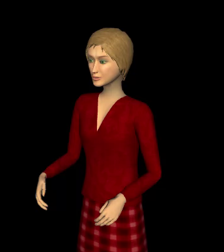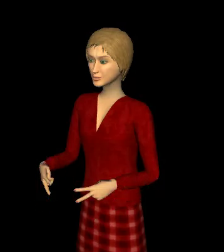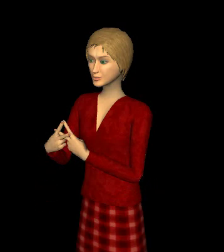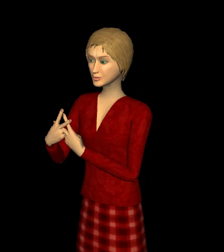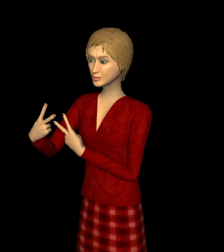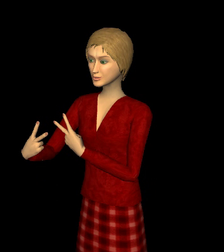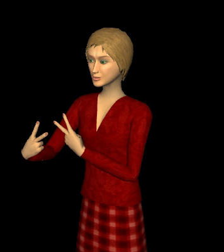أمام